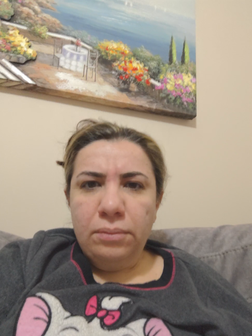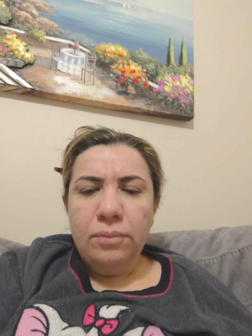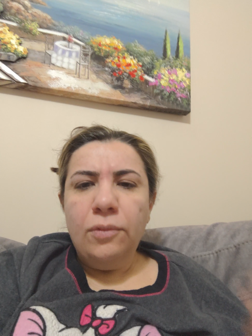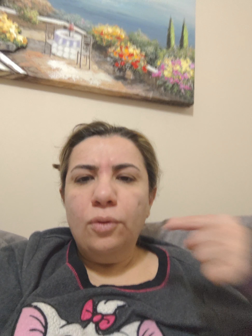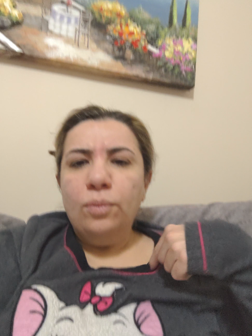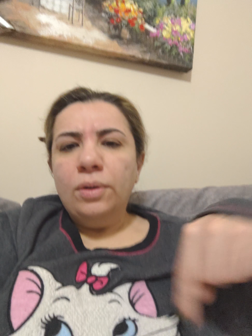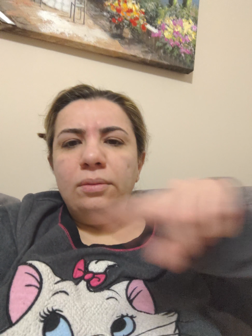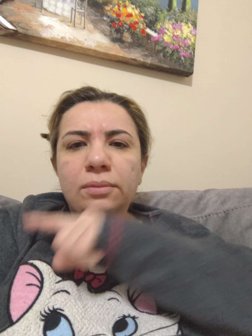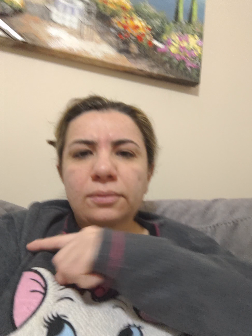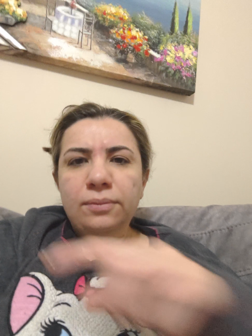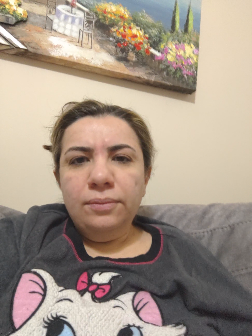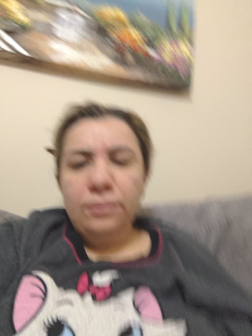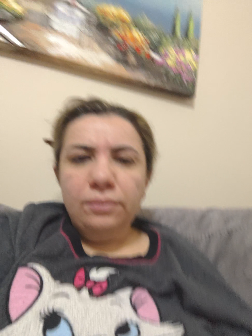we